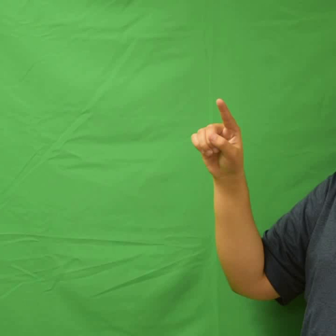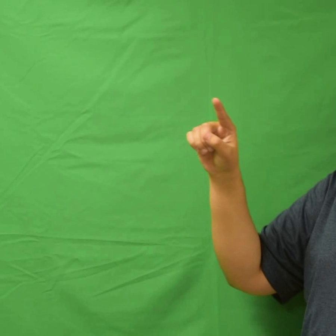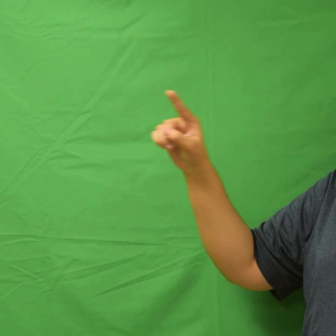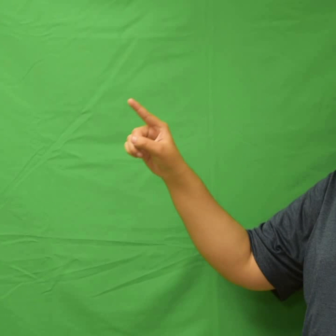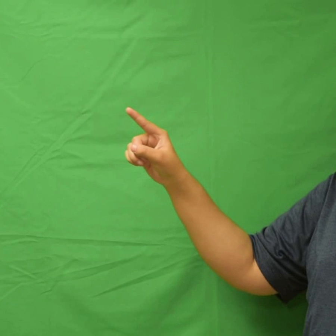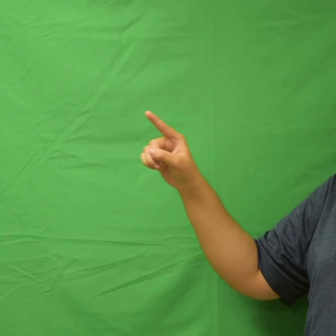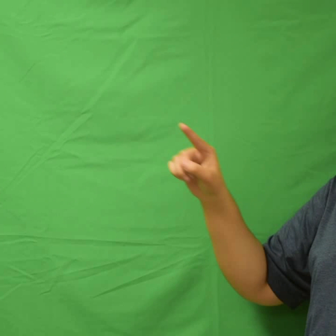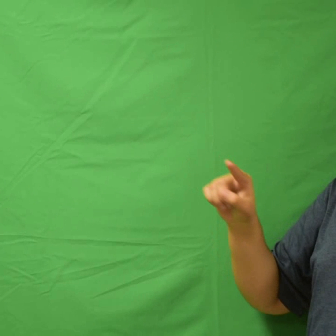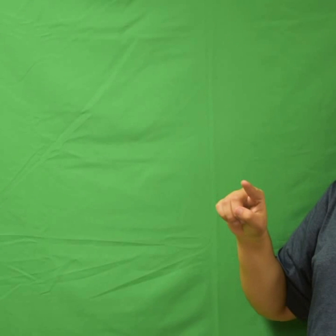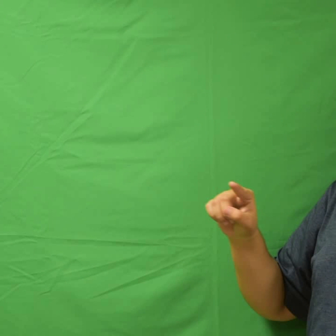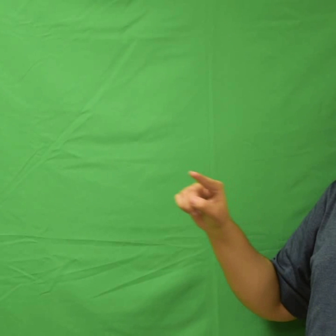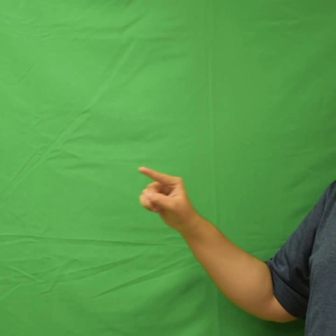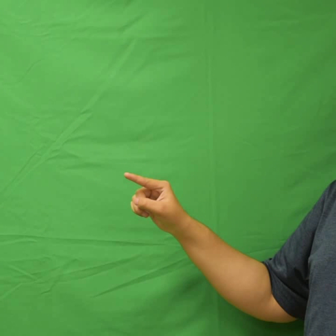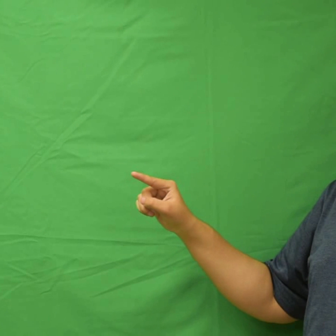Z